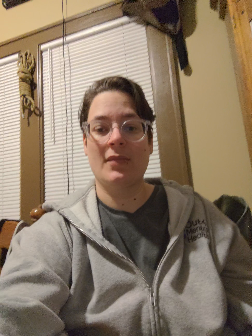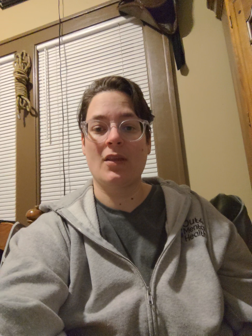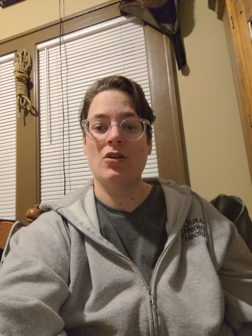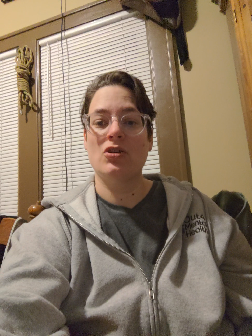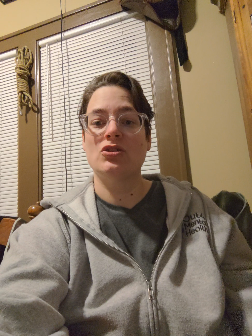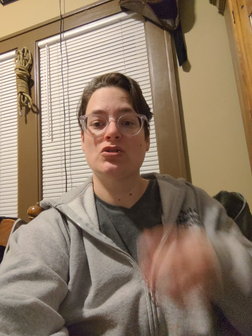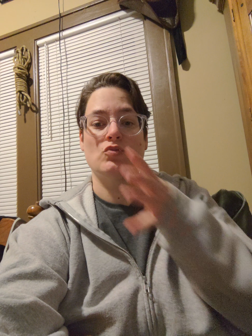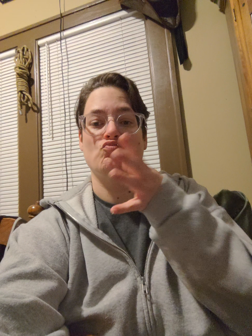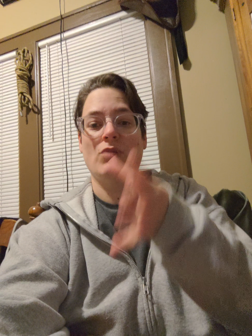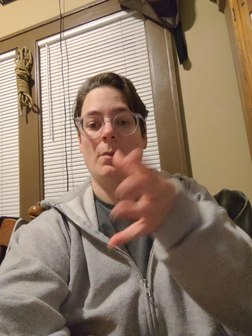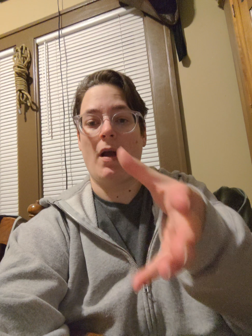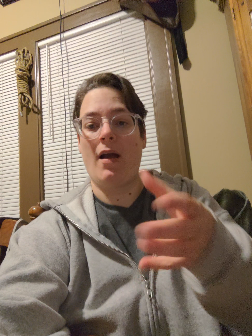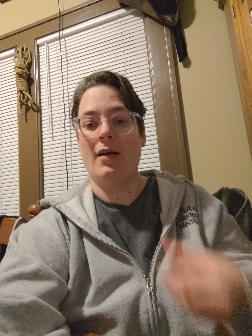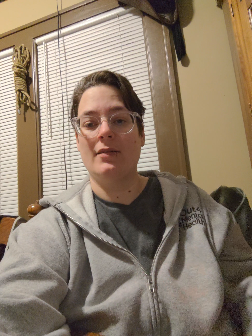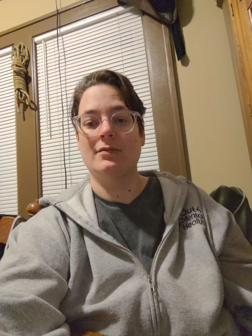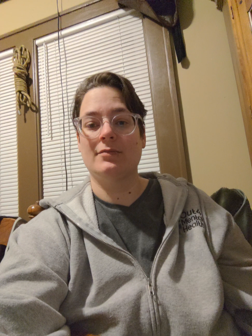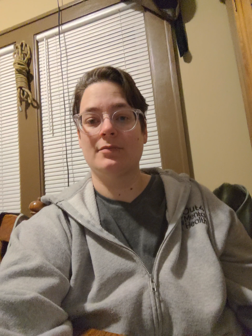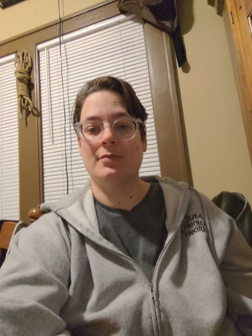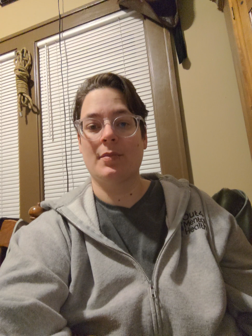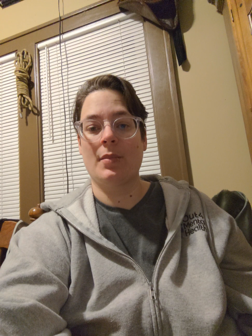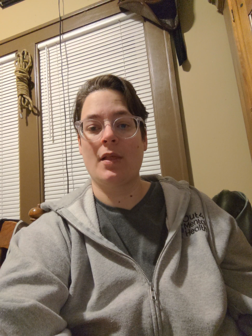grandma